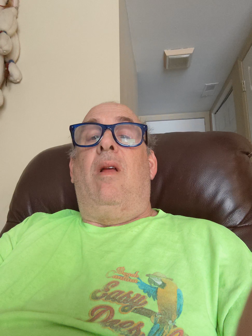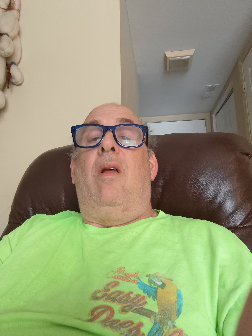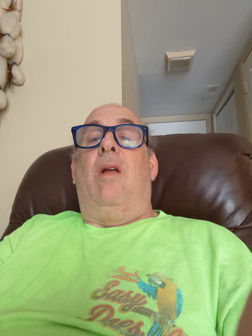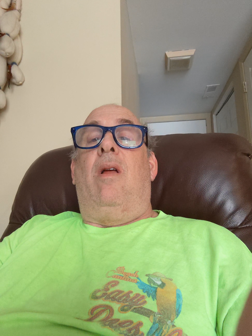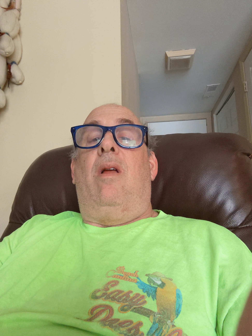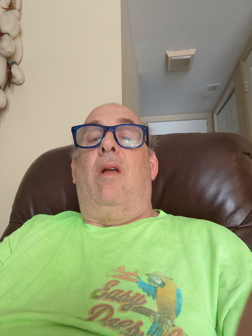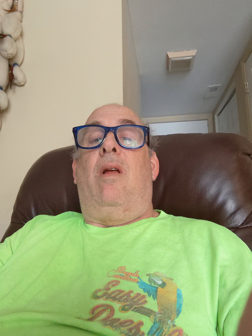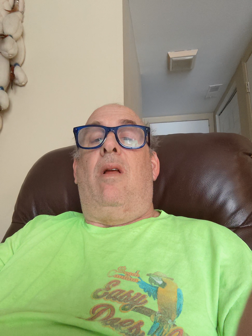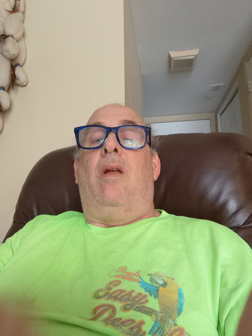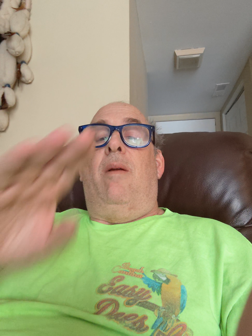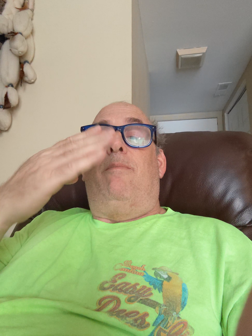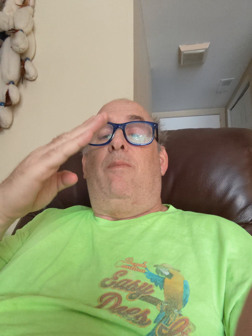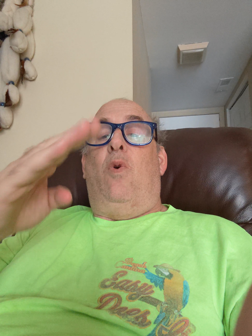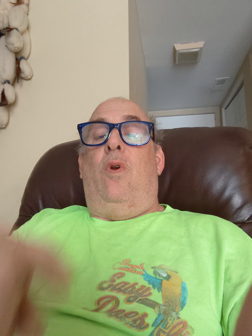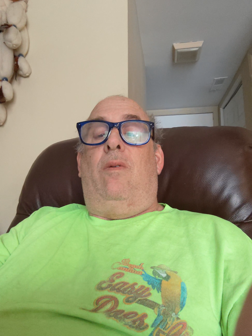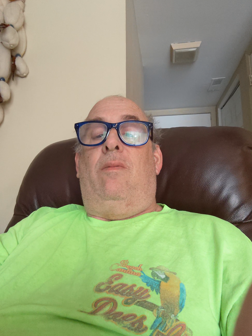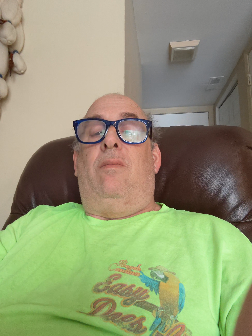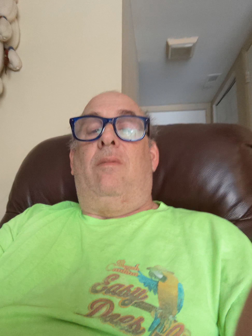blue